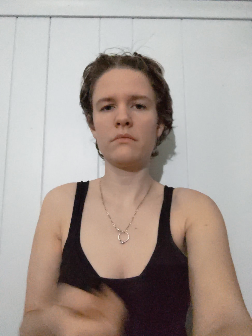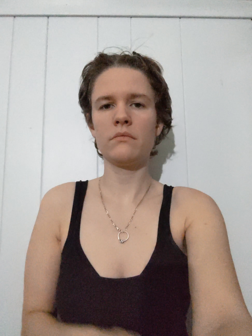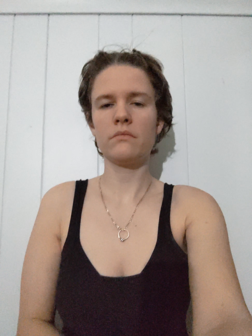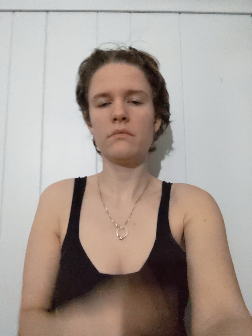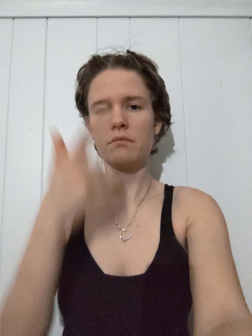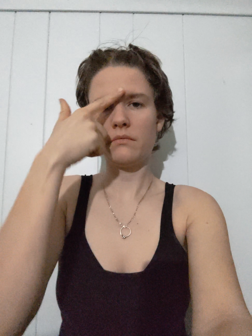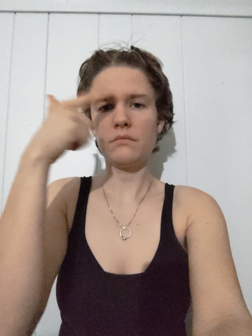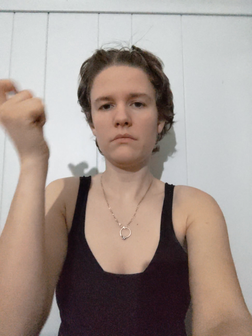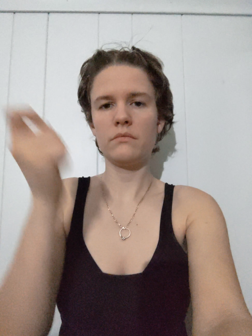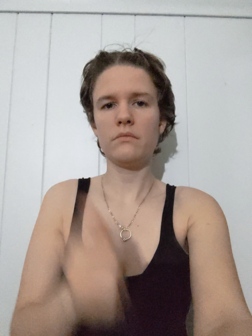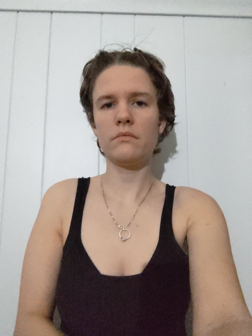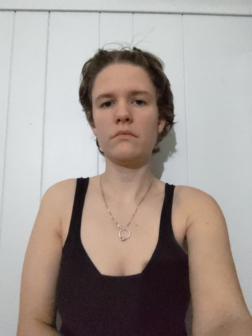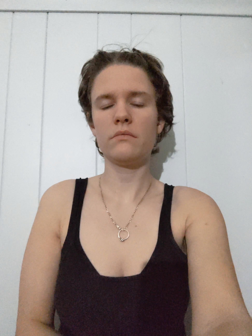because